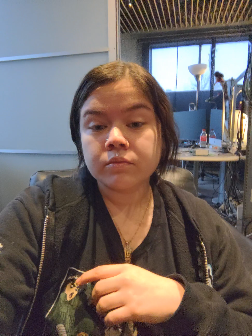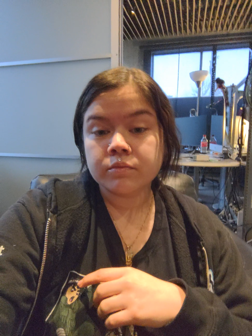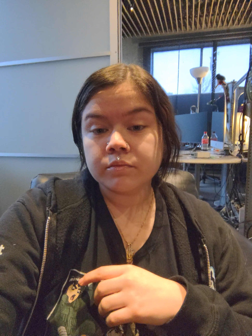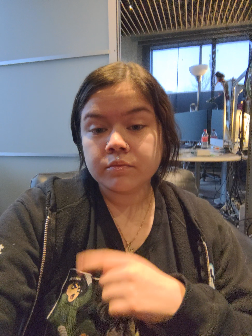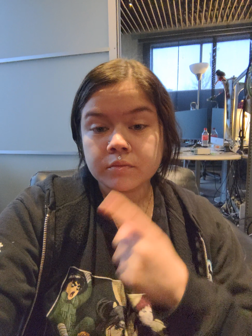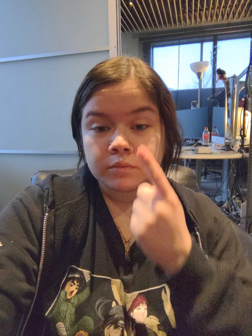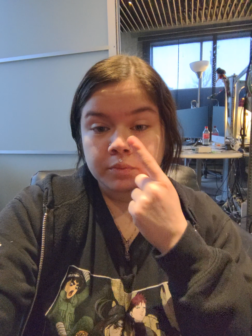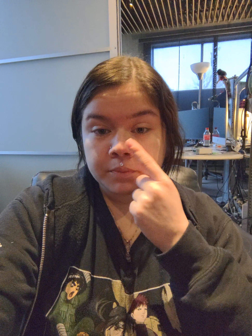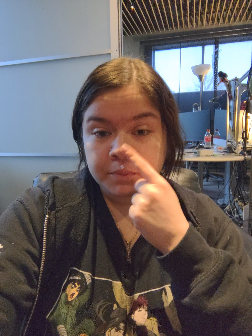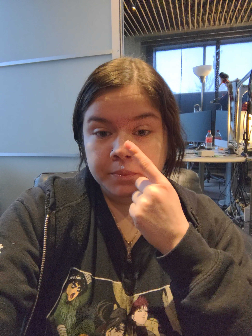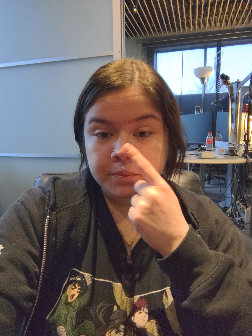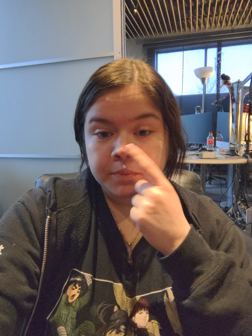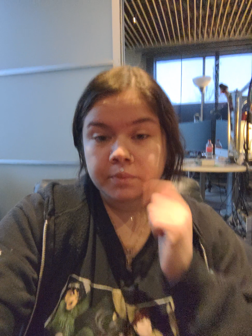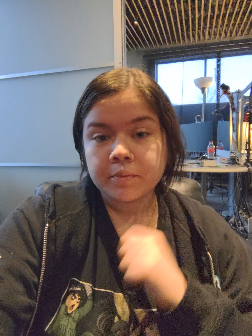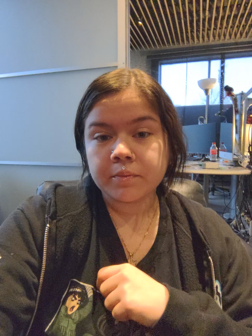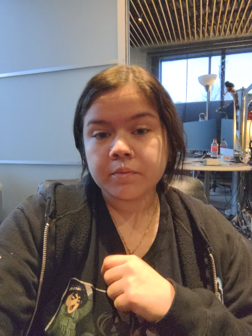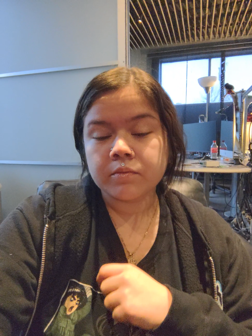nose